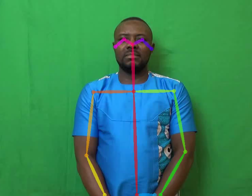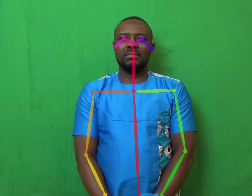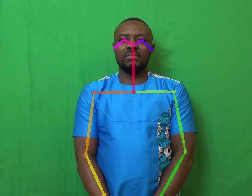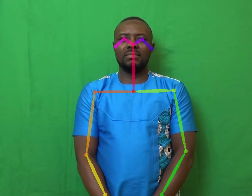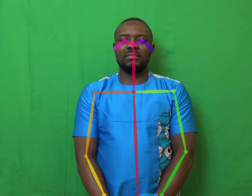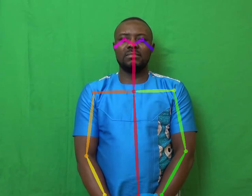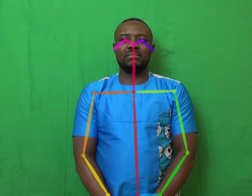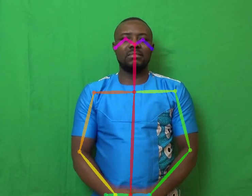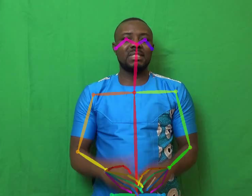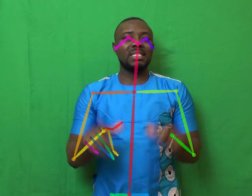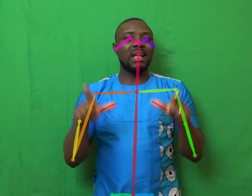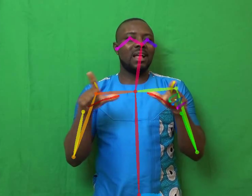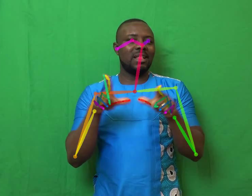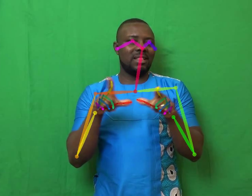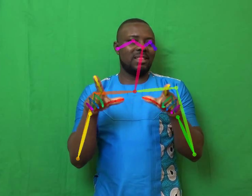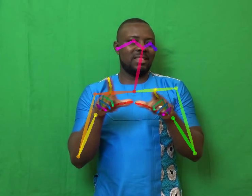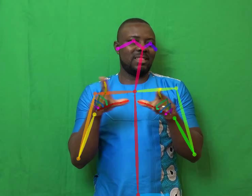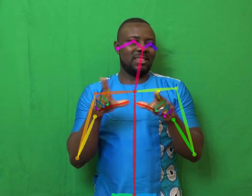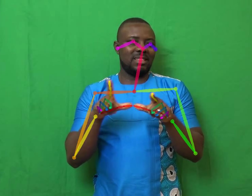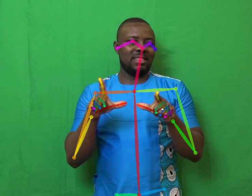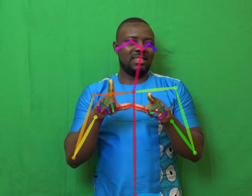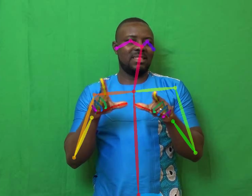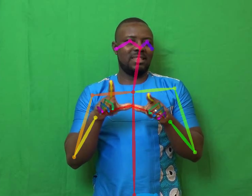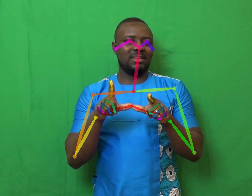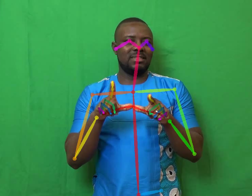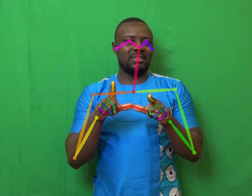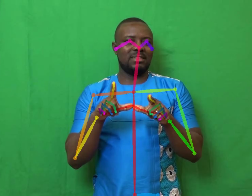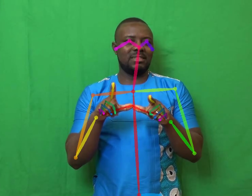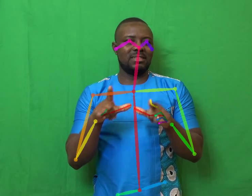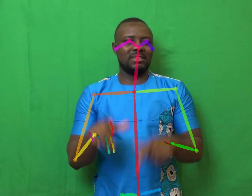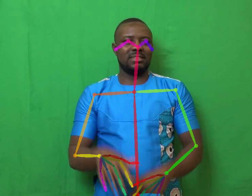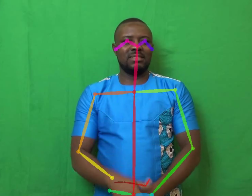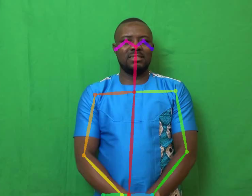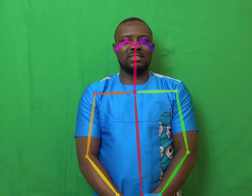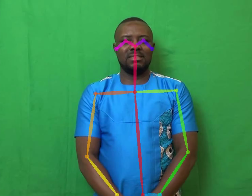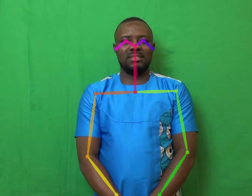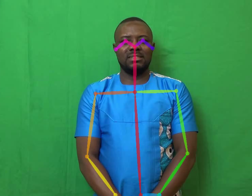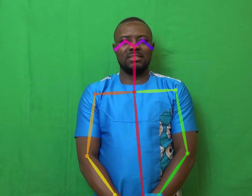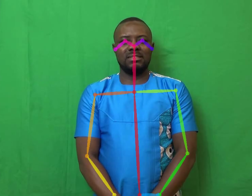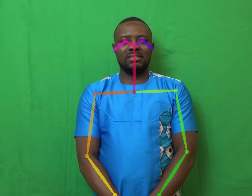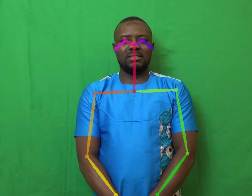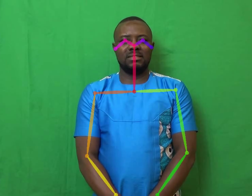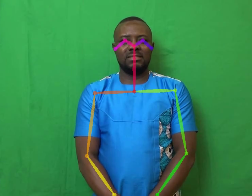licence